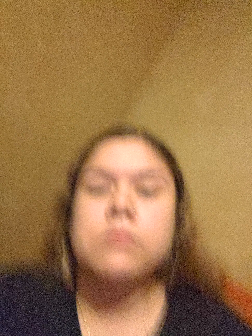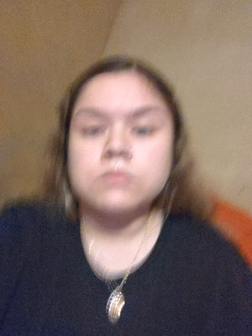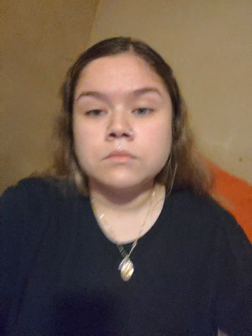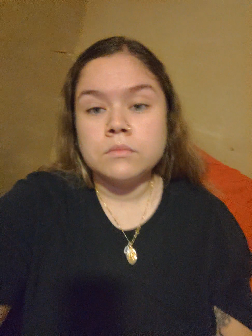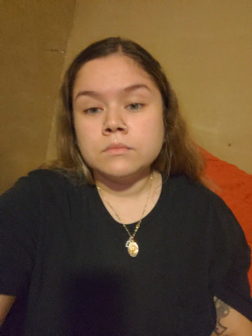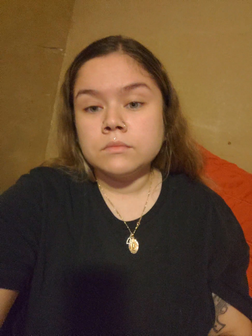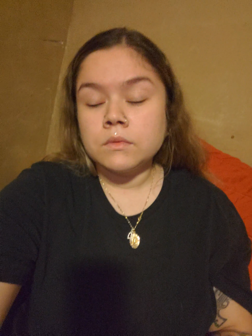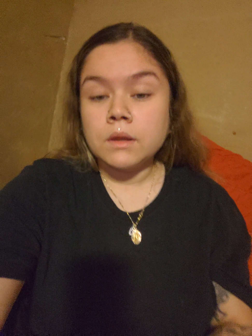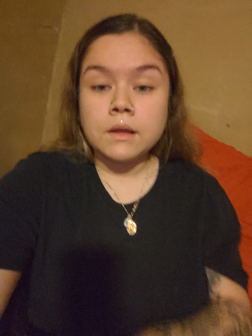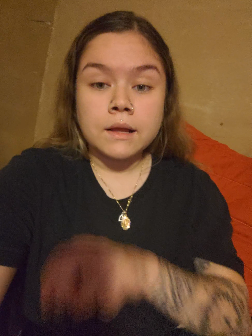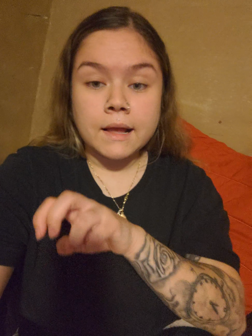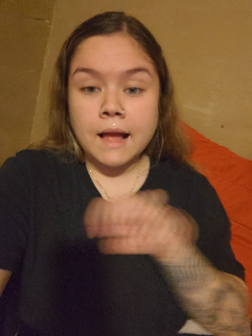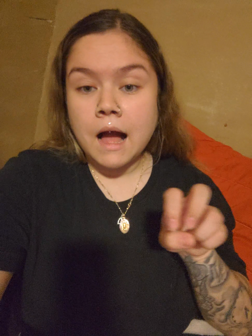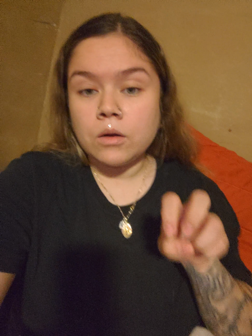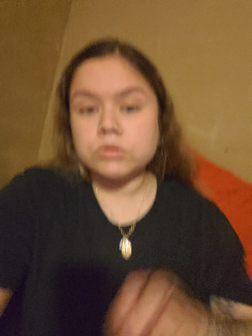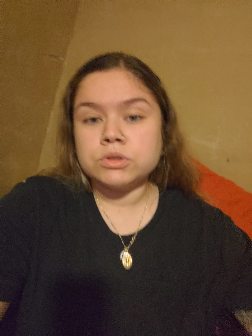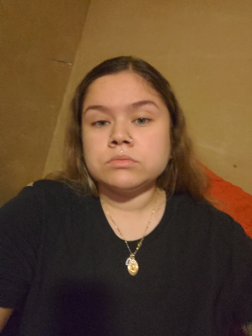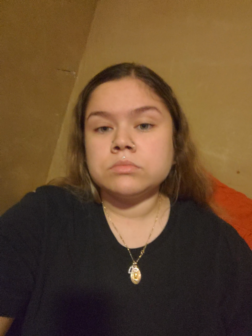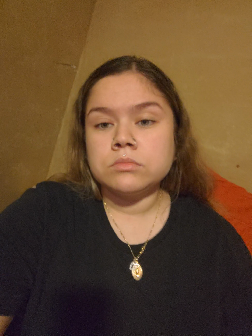couch